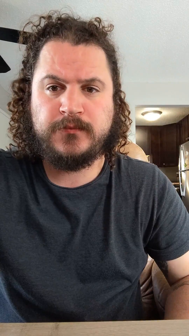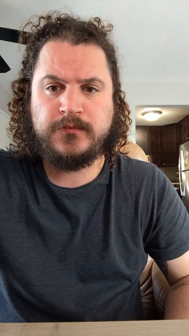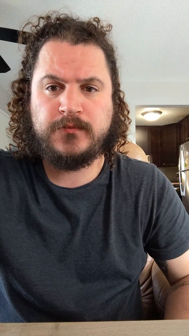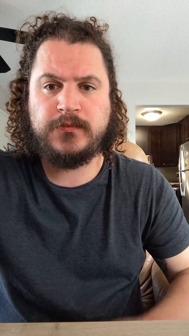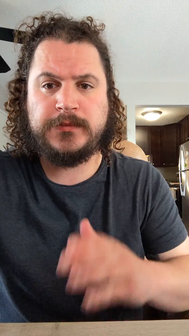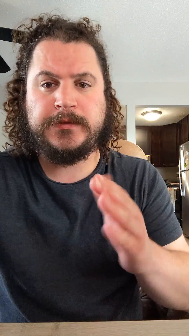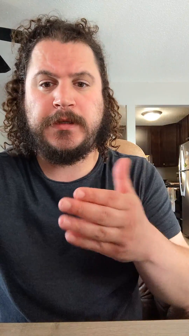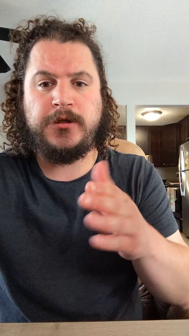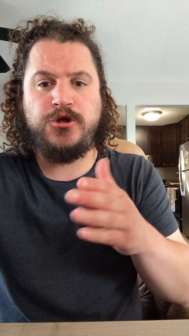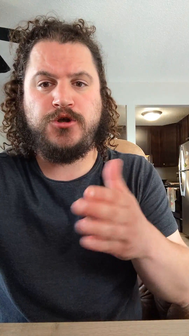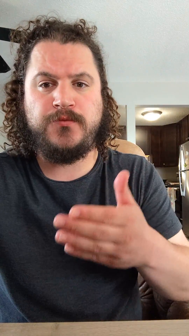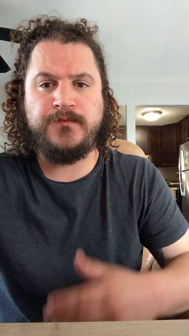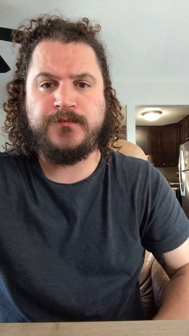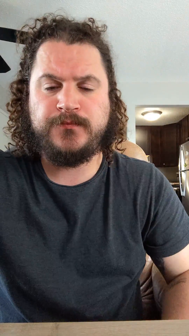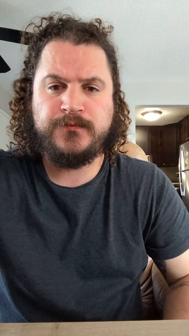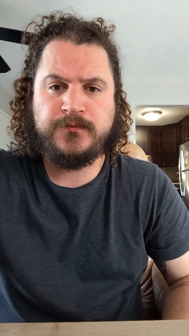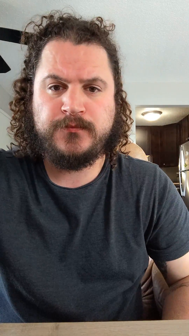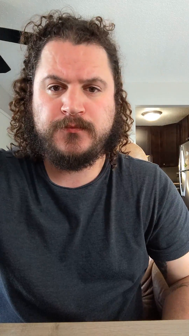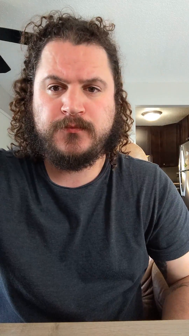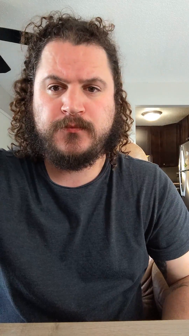share